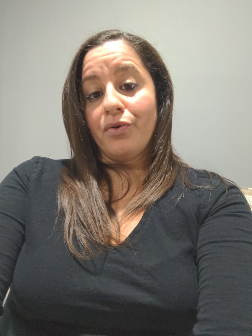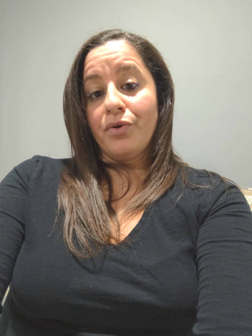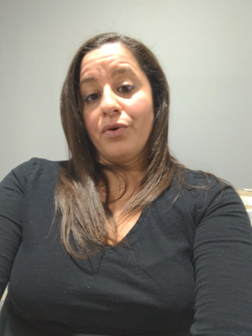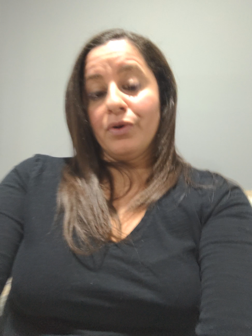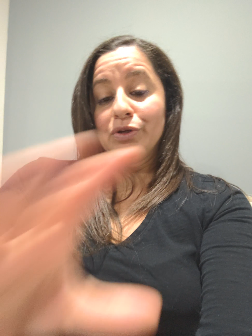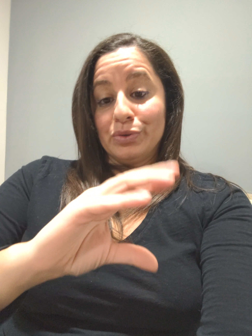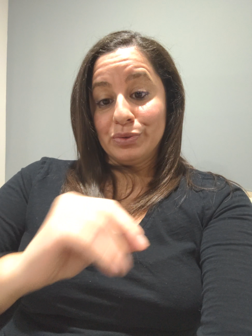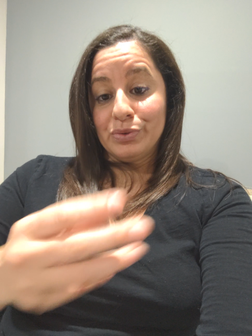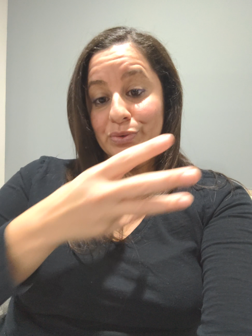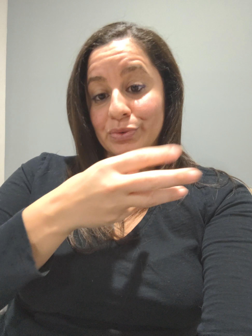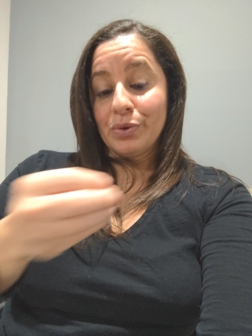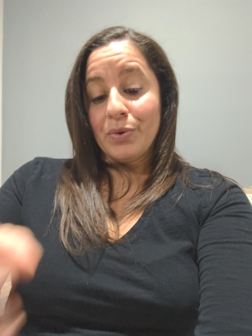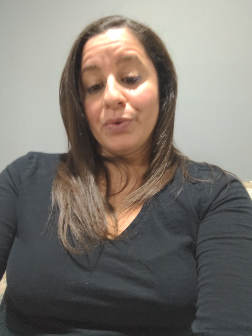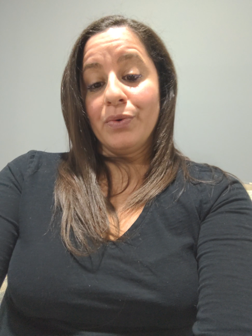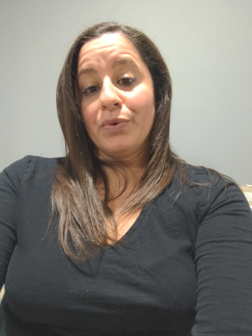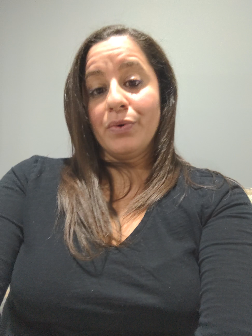story